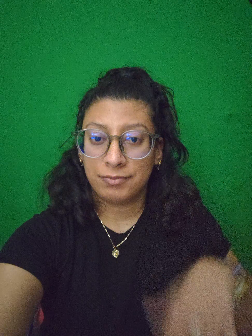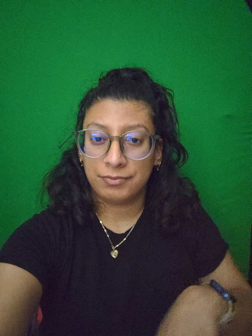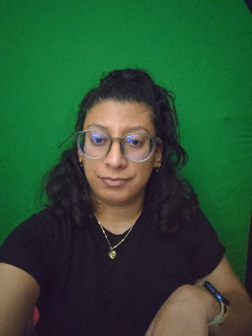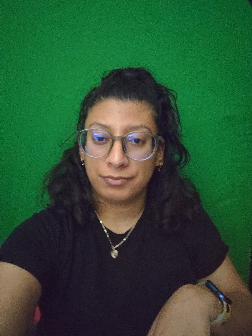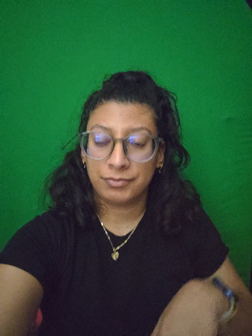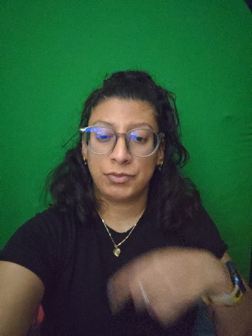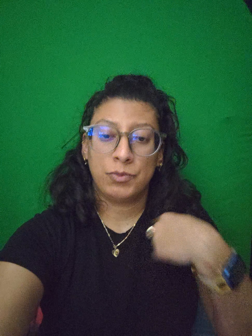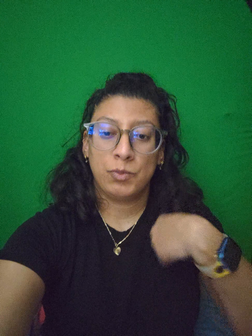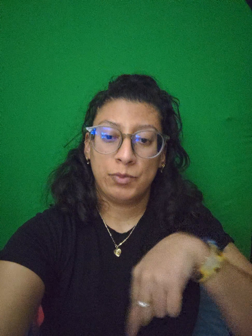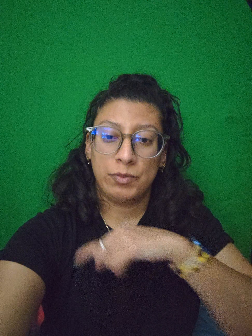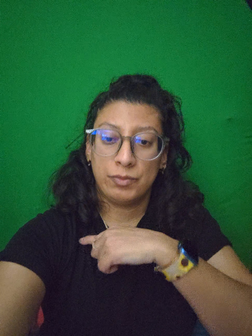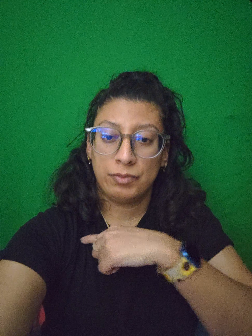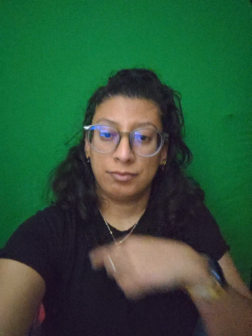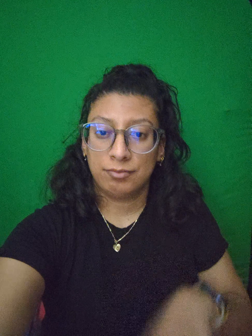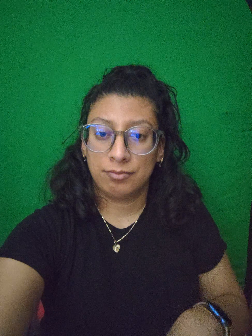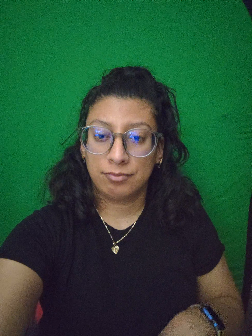we